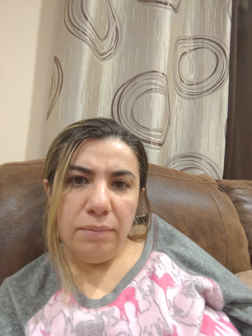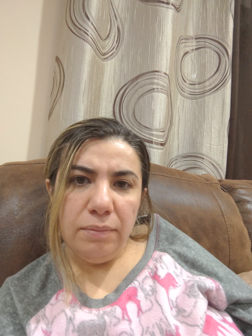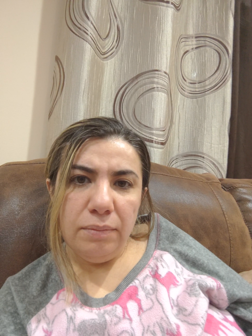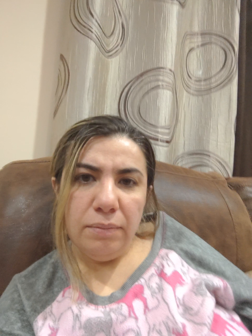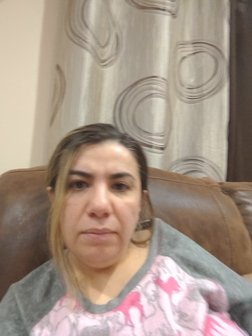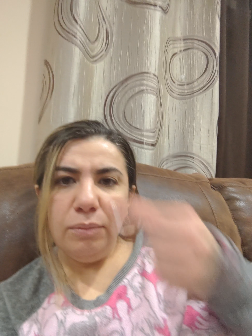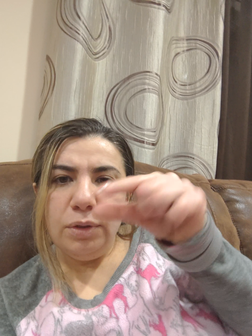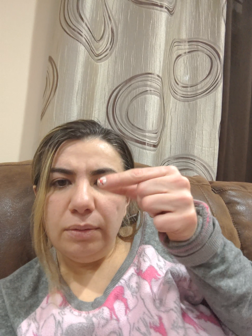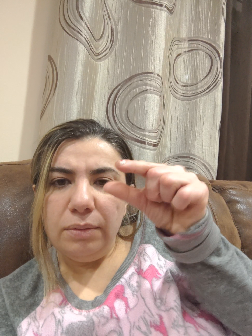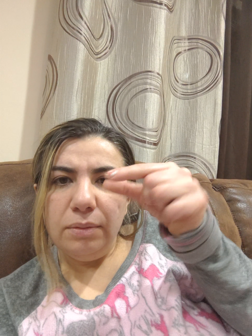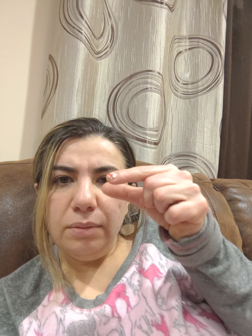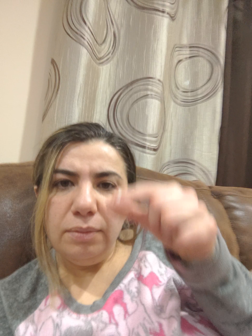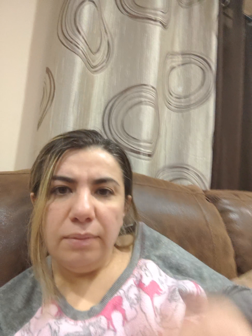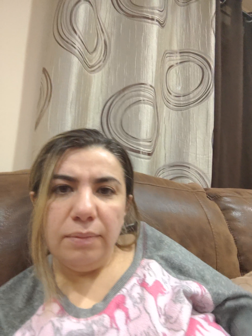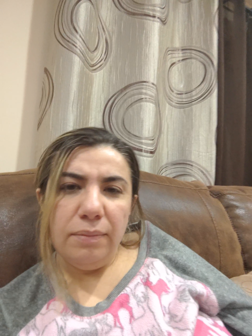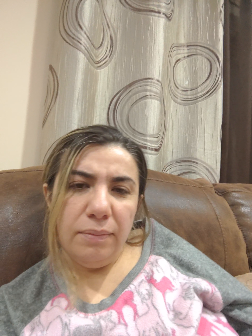green